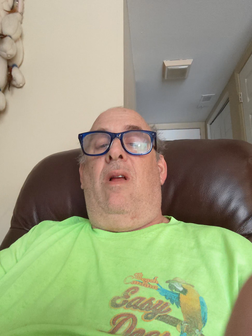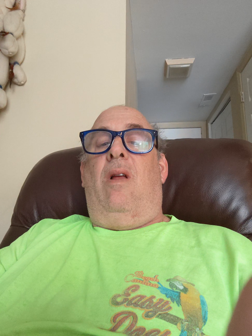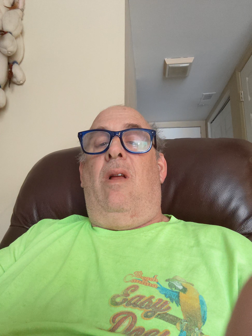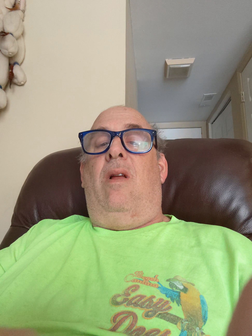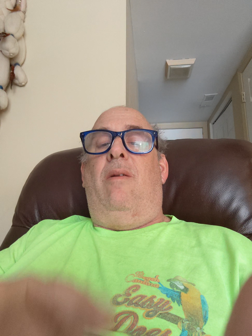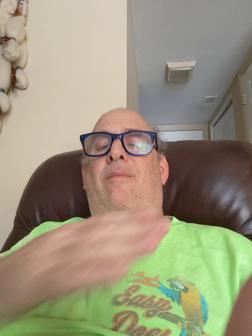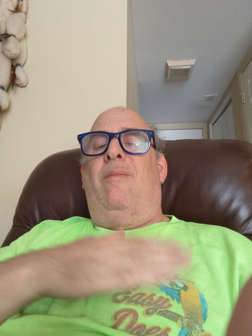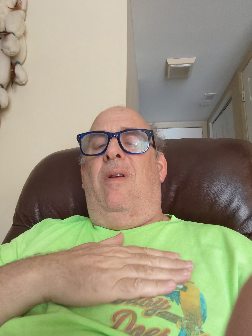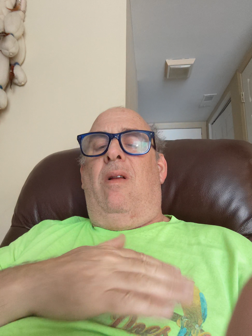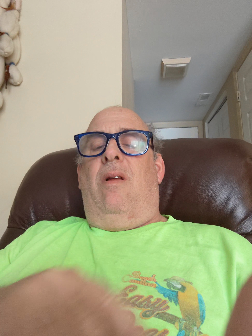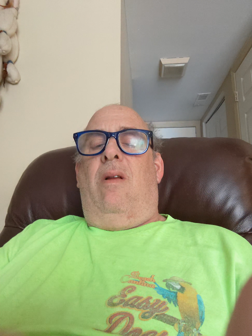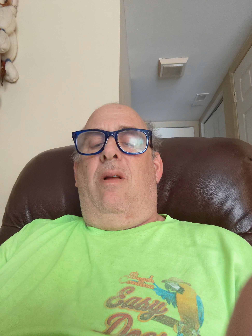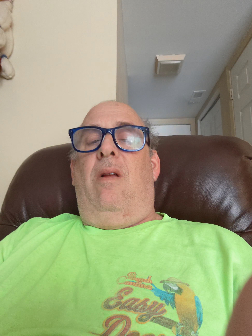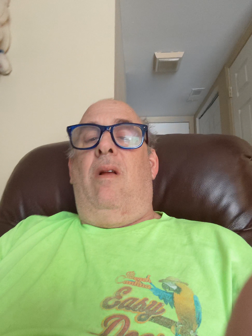my